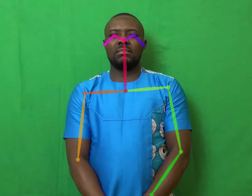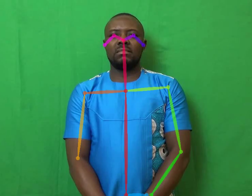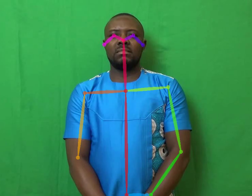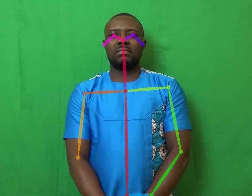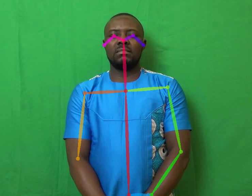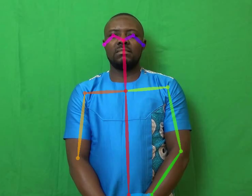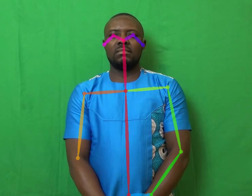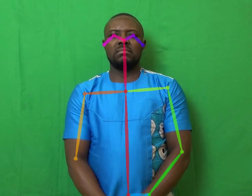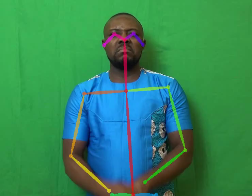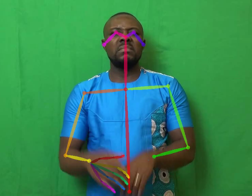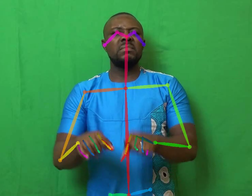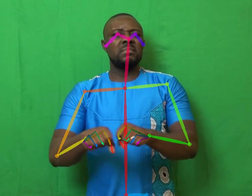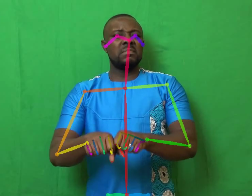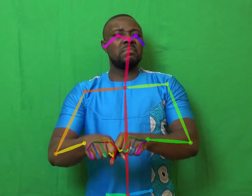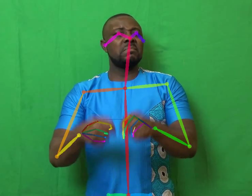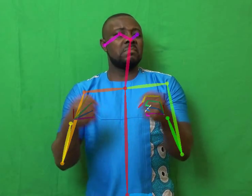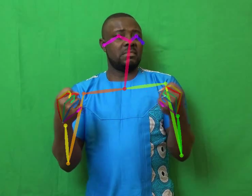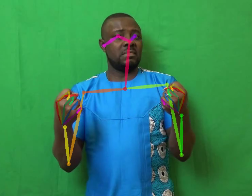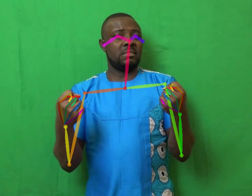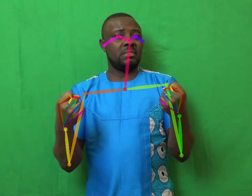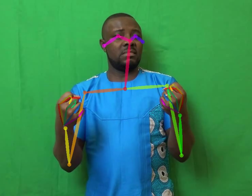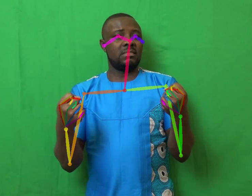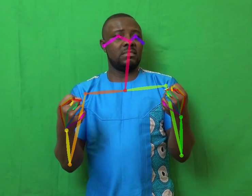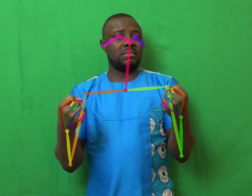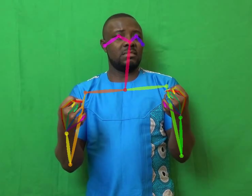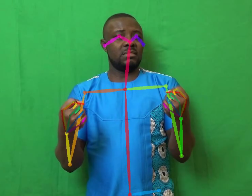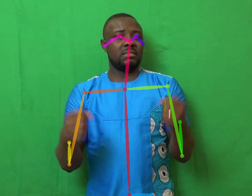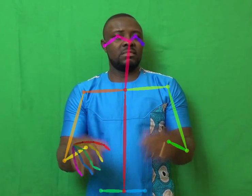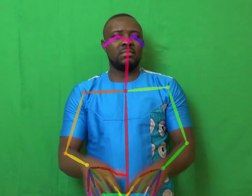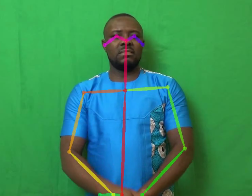break